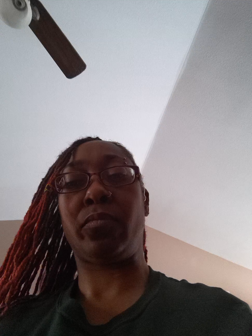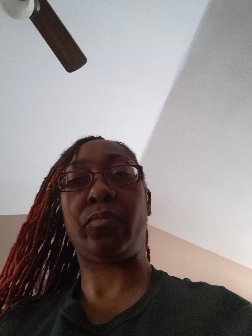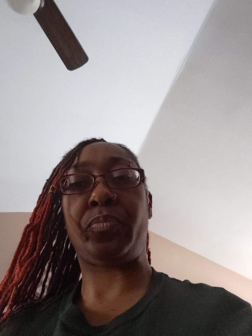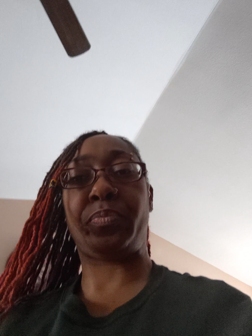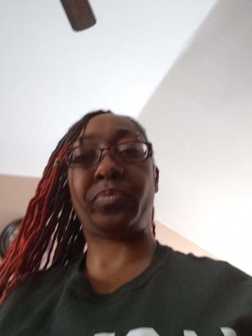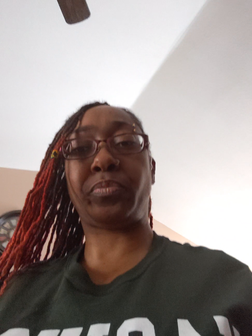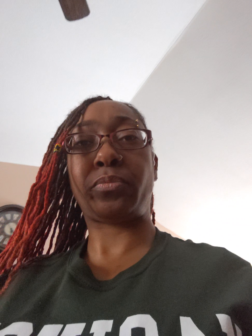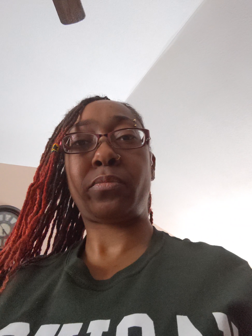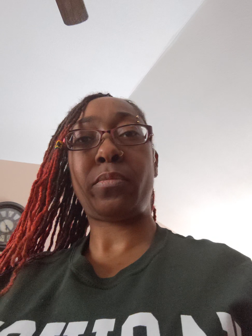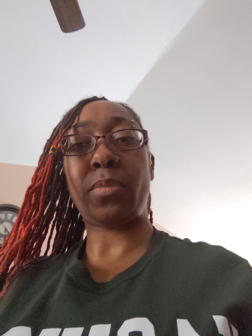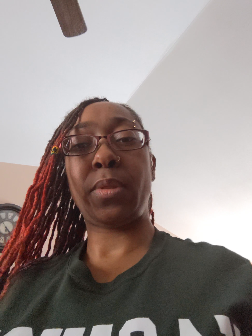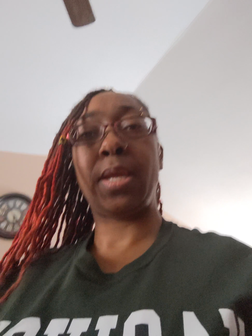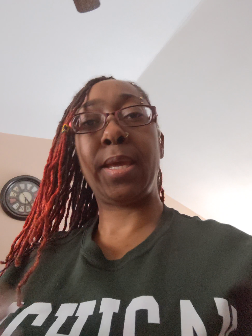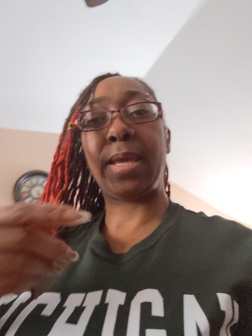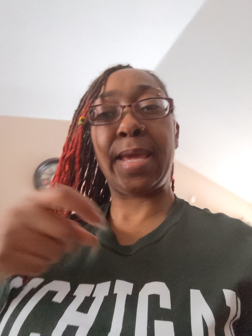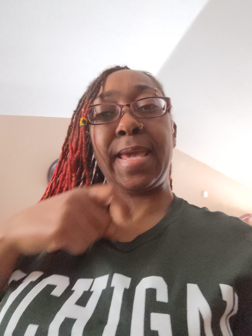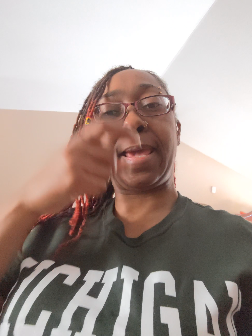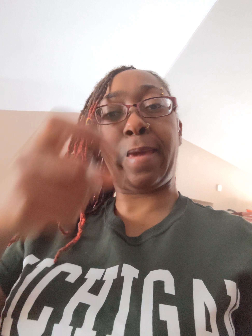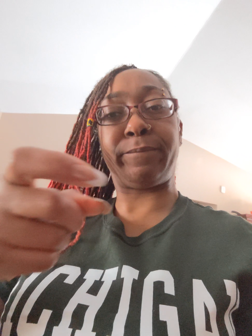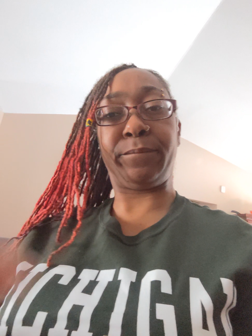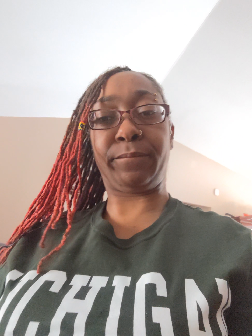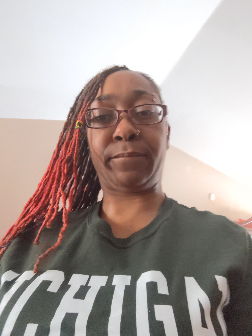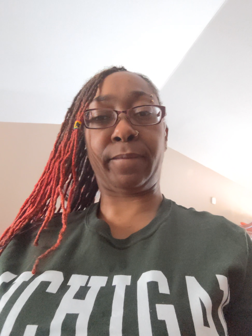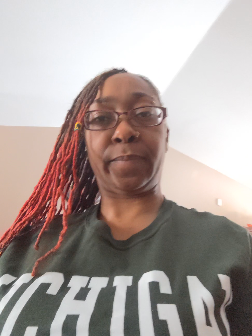gift